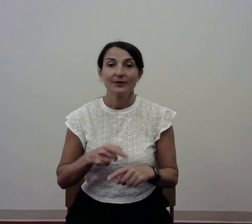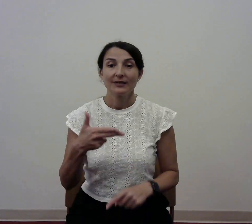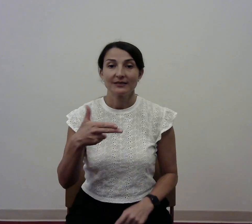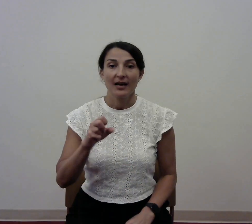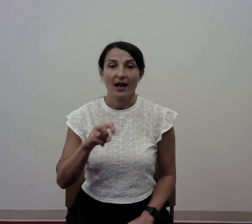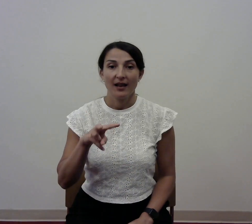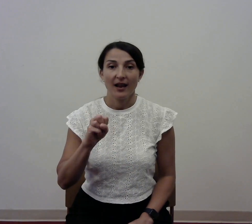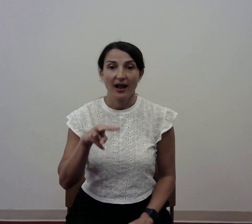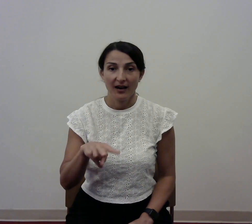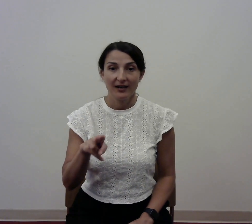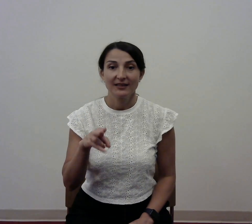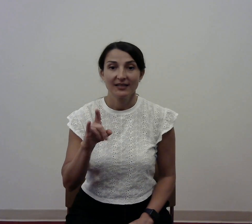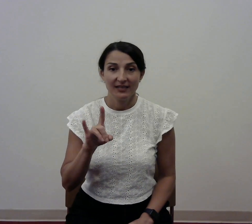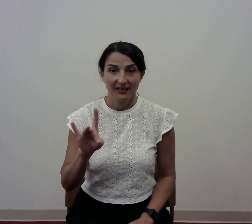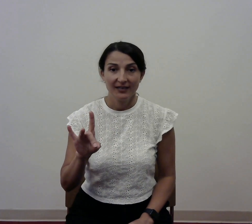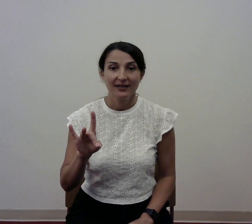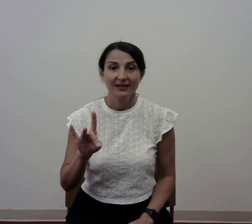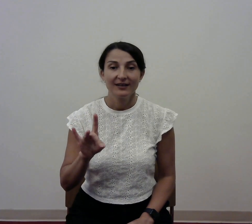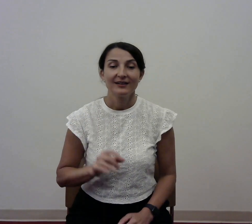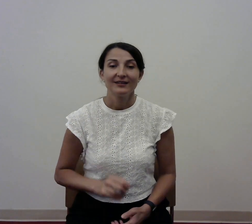halaldır